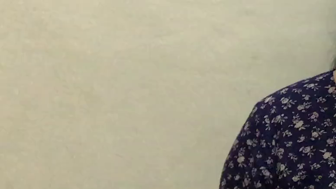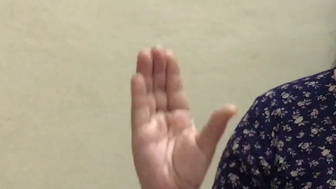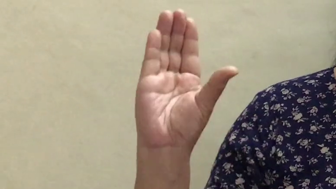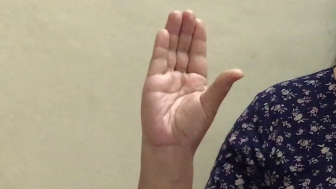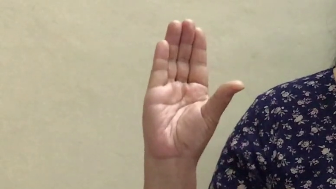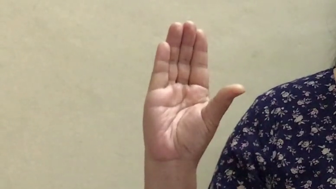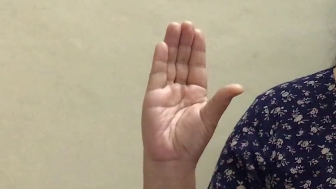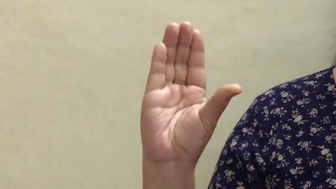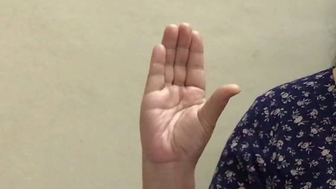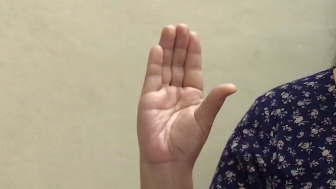य